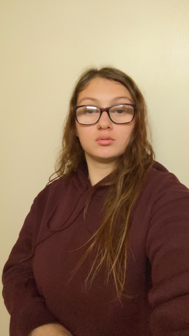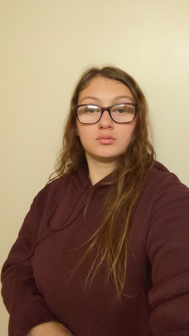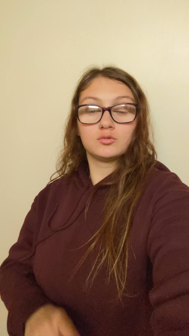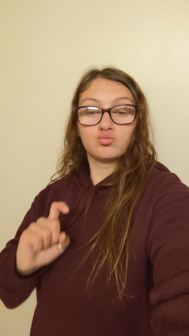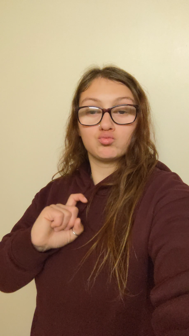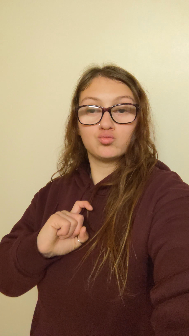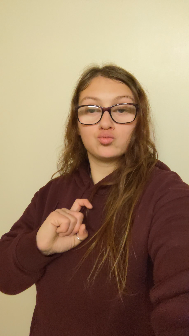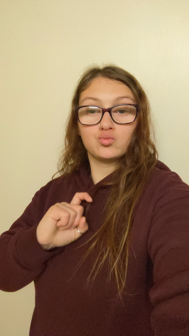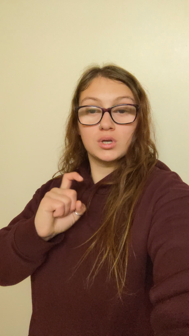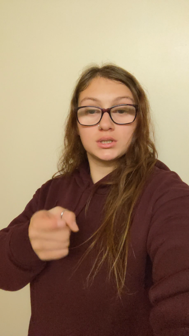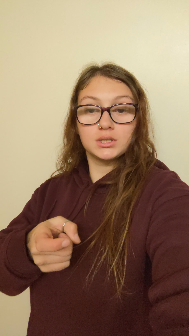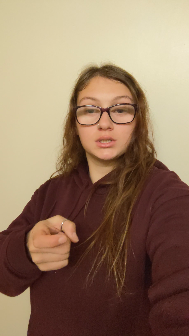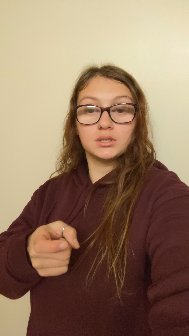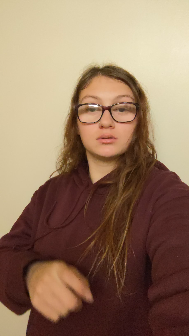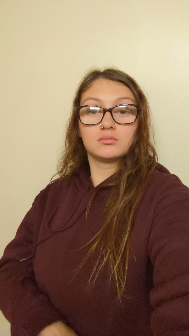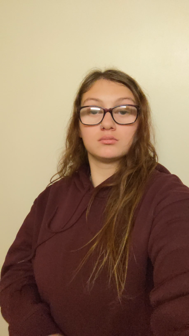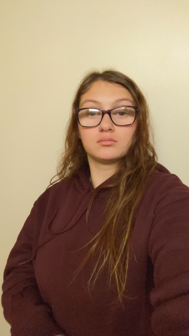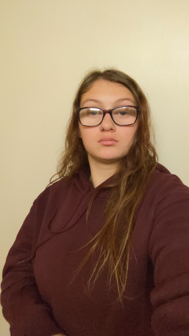present